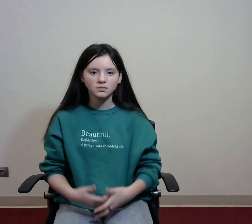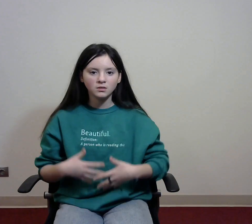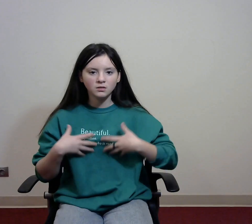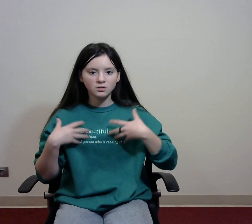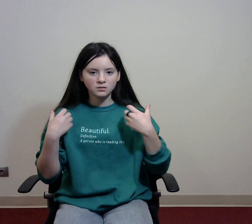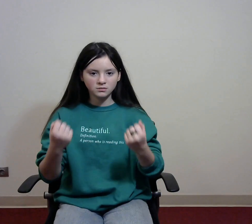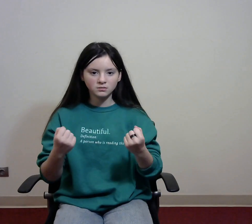sağlam